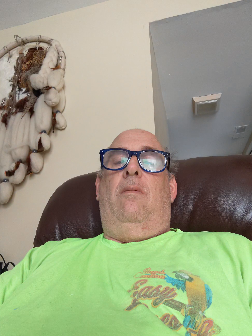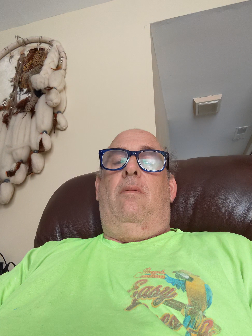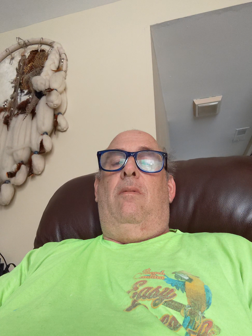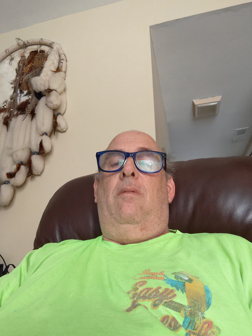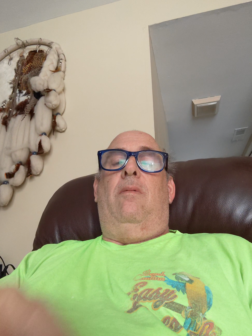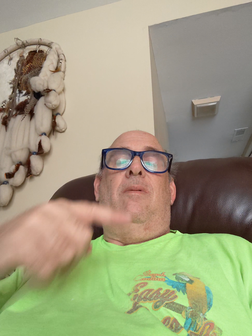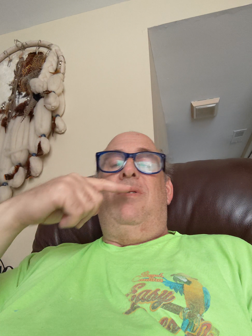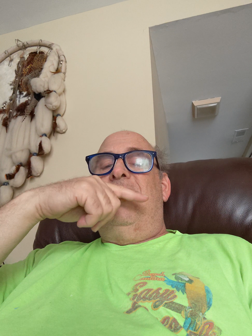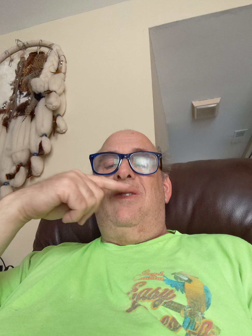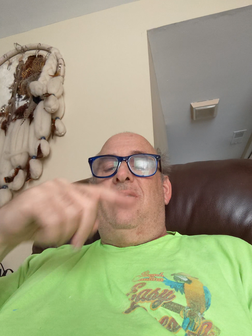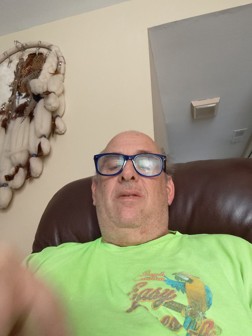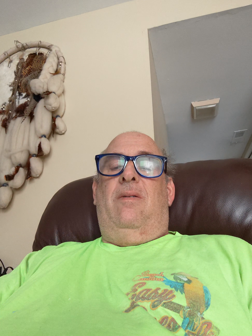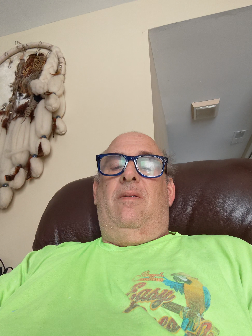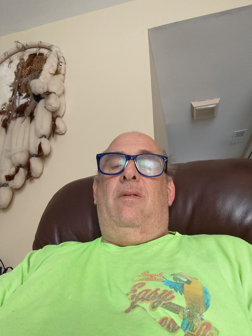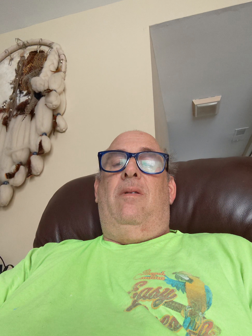toothbrush